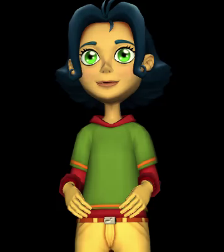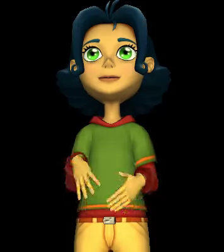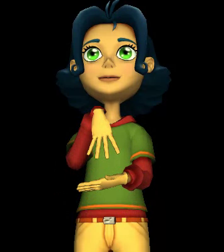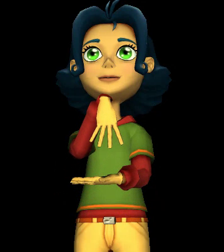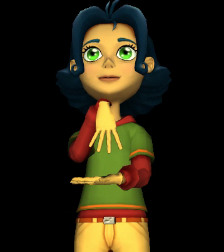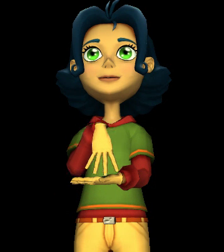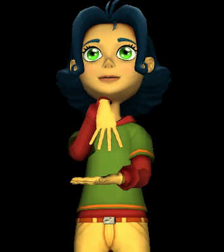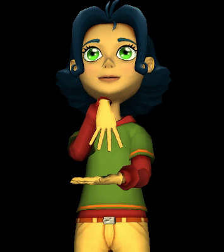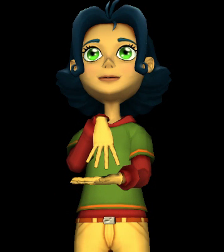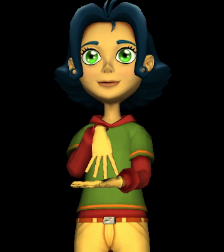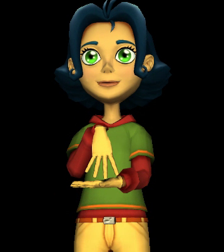أثينا